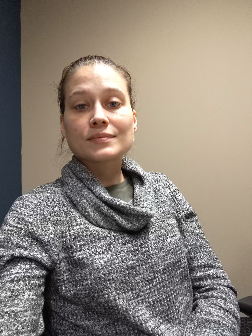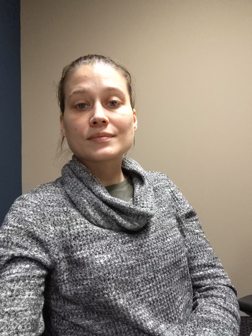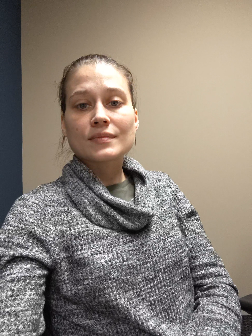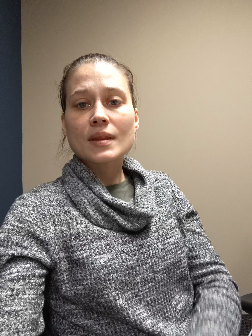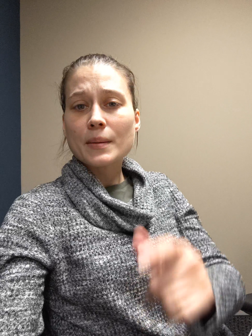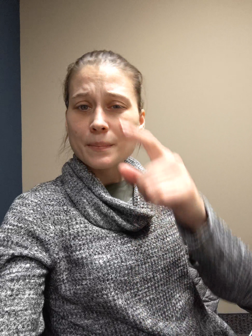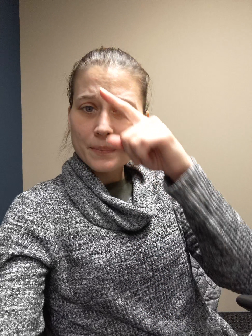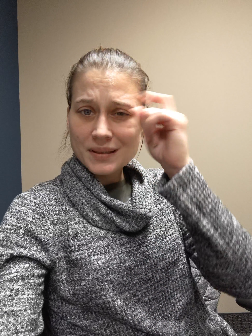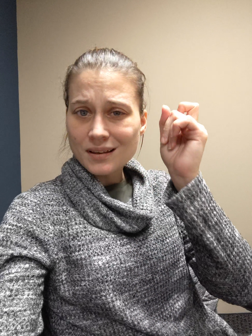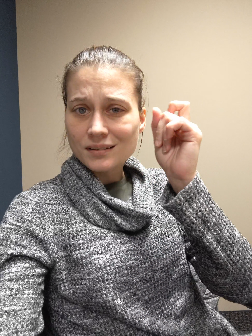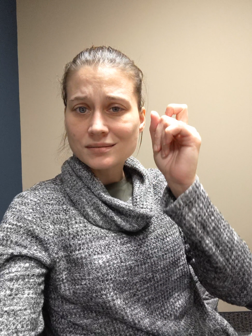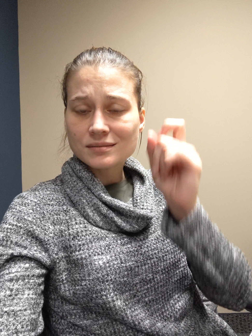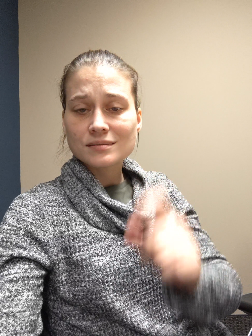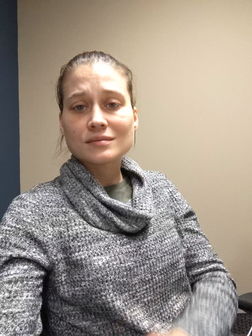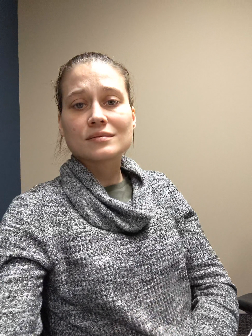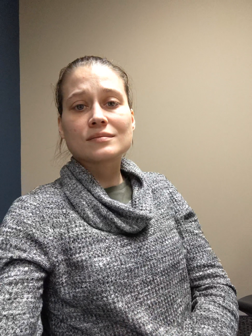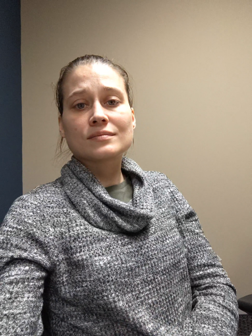because